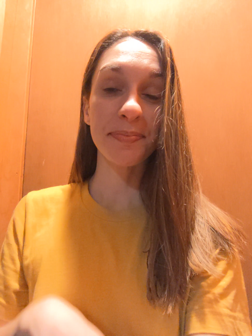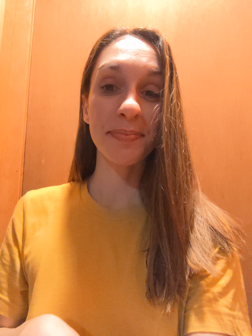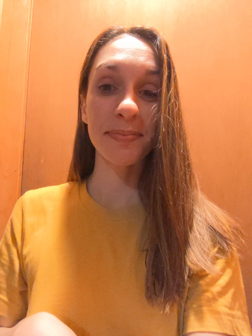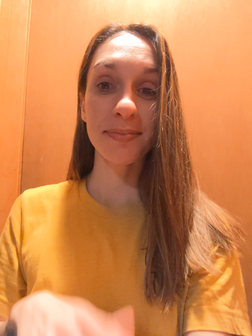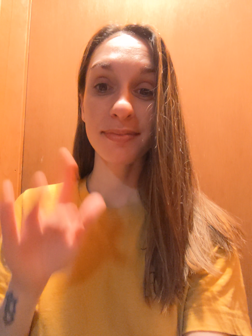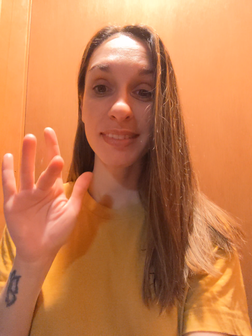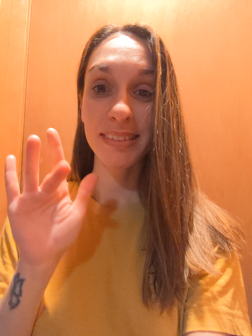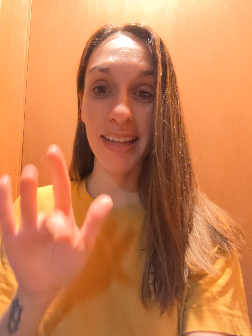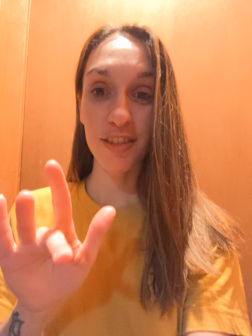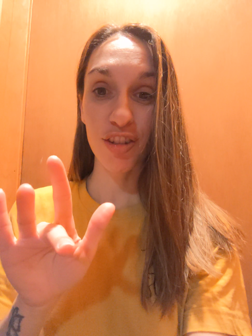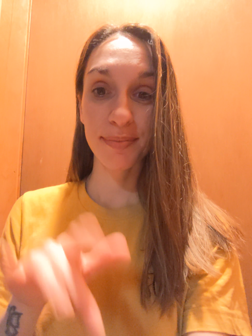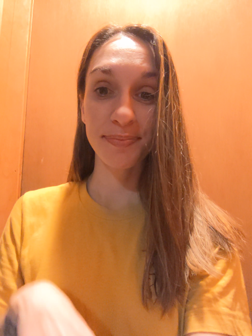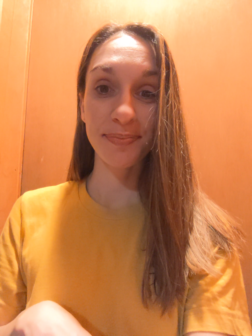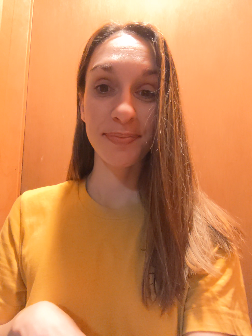touch